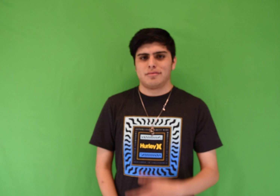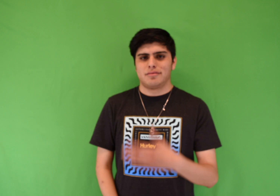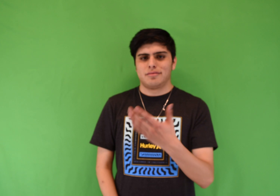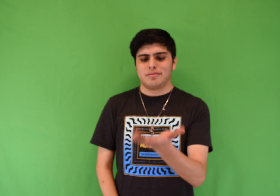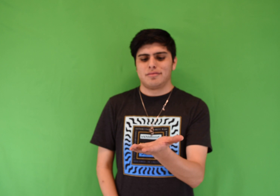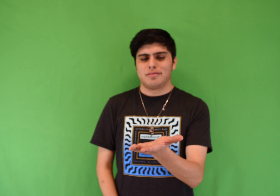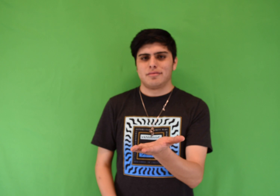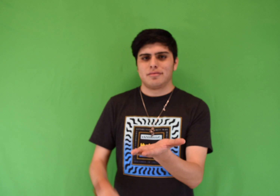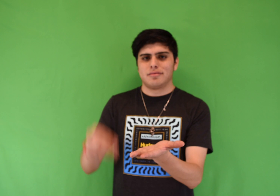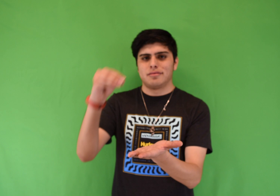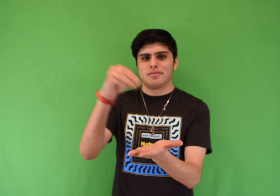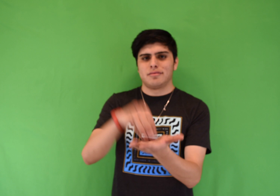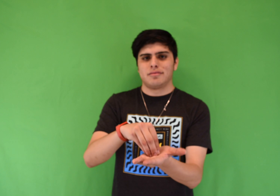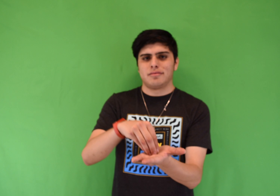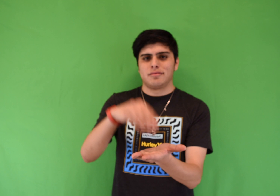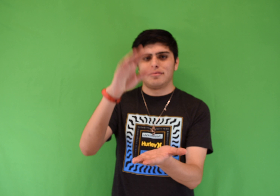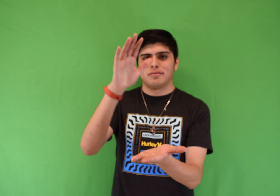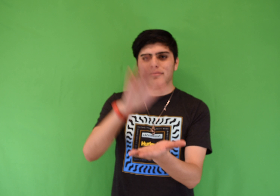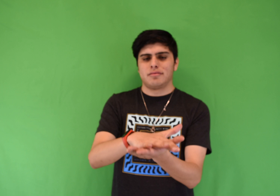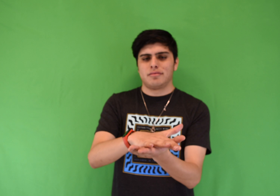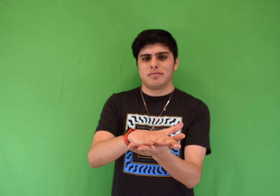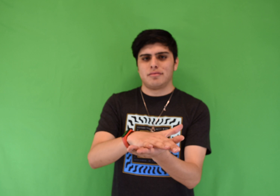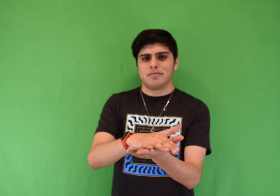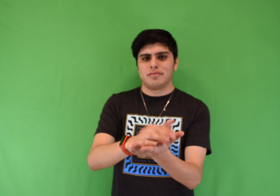cita